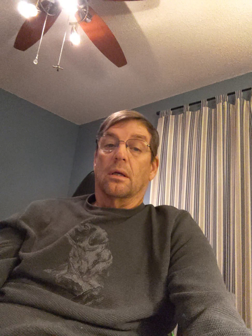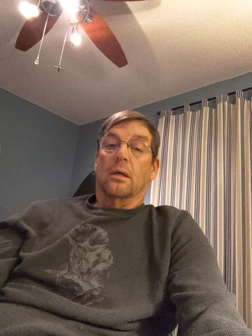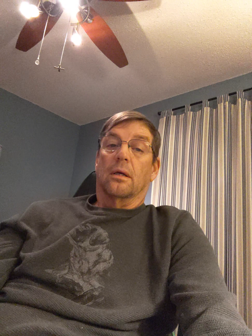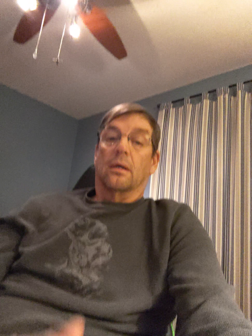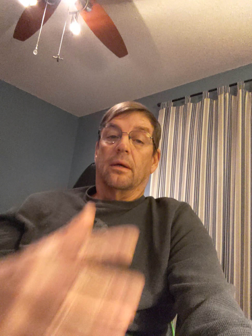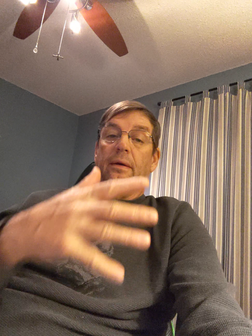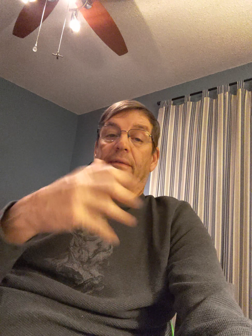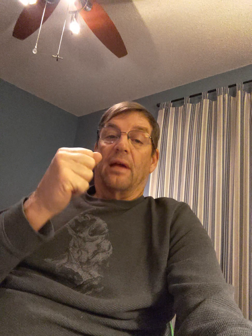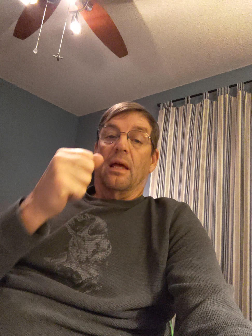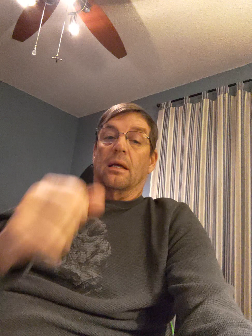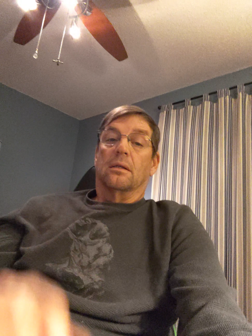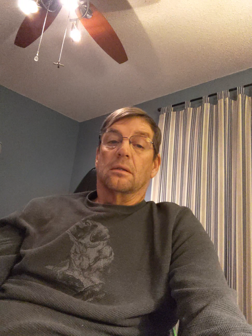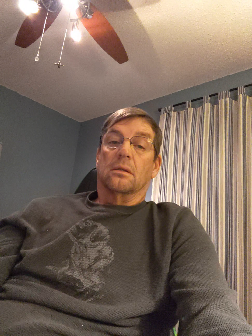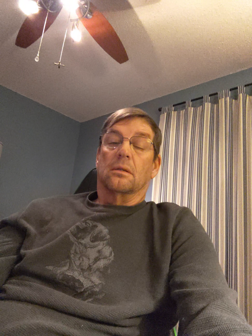fast